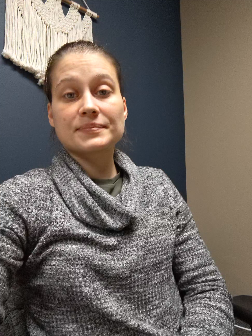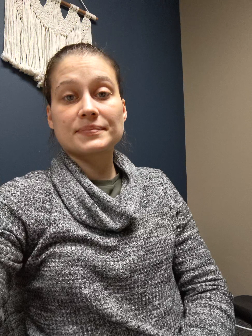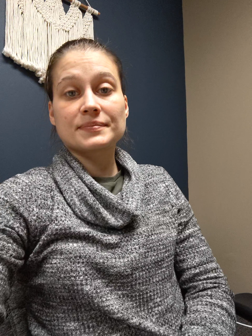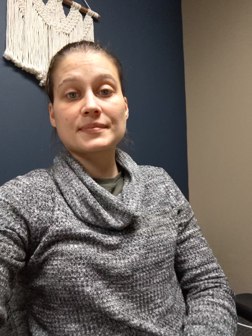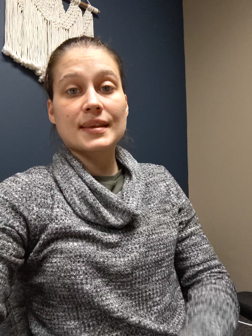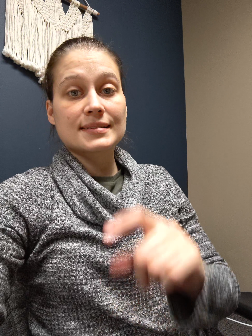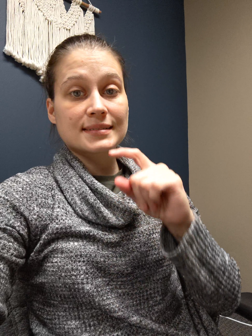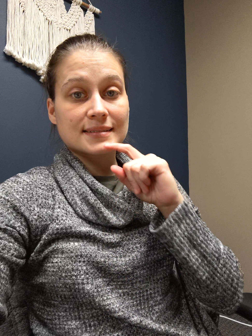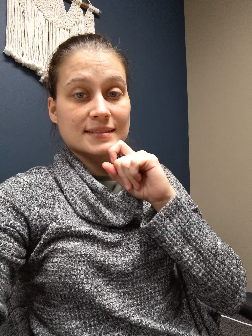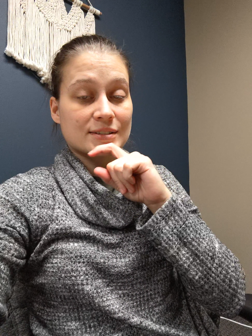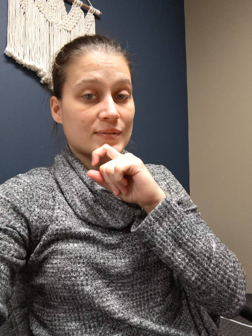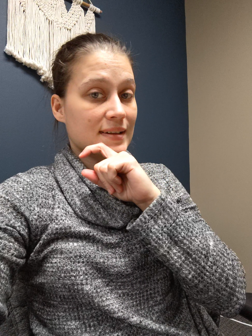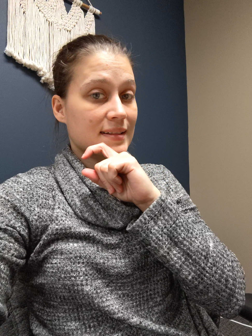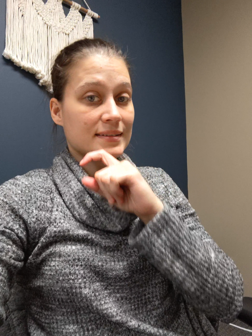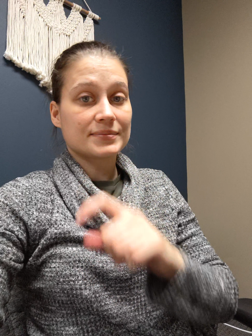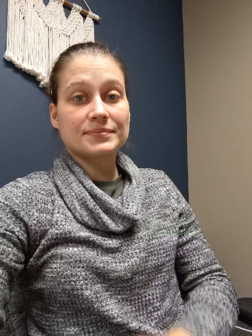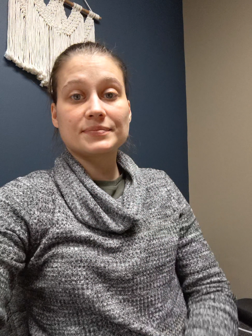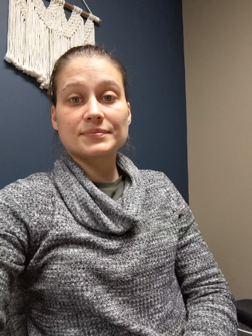cereal